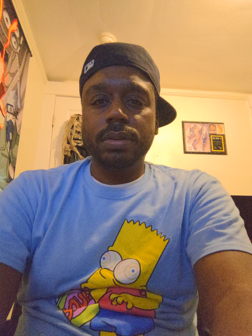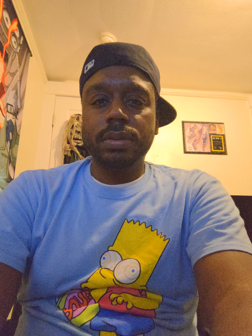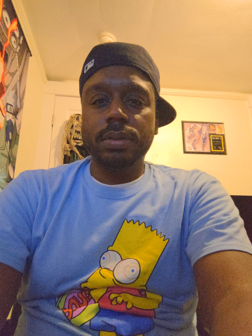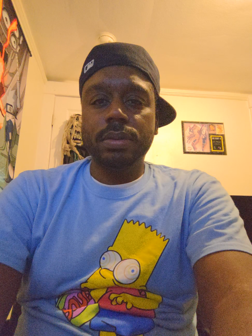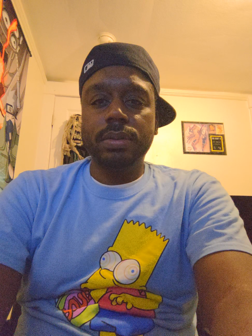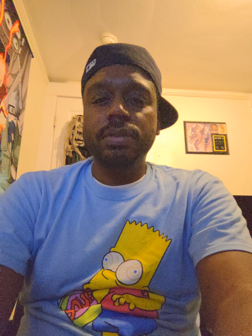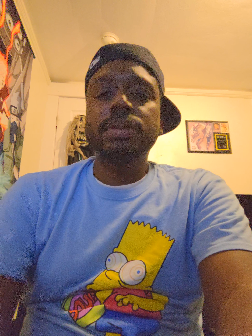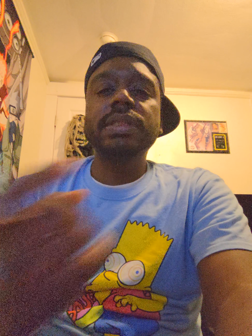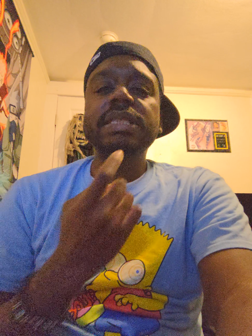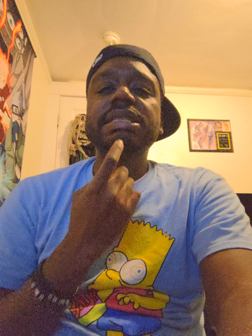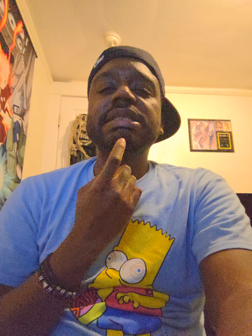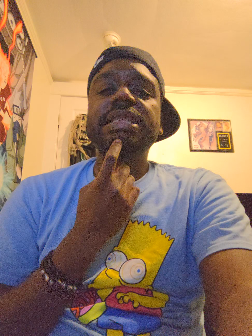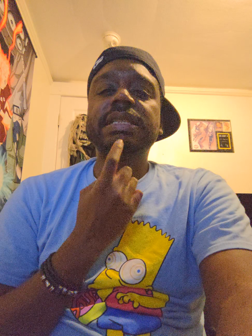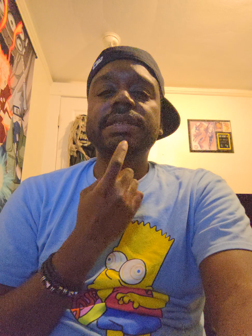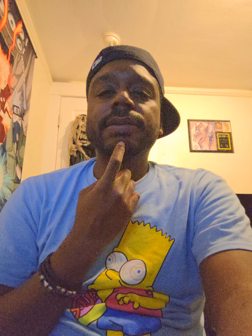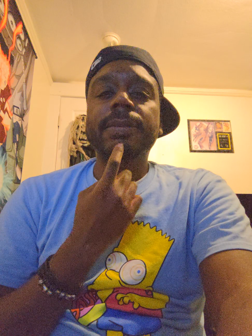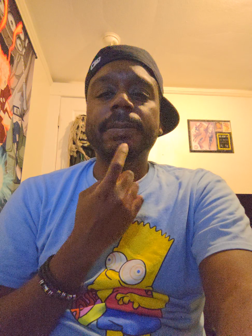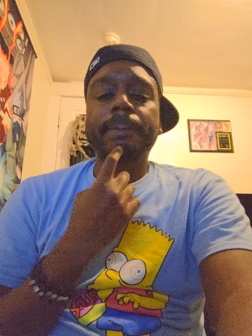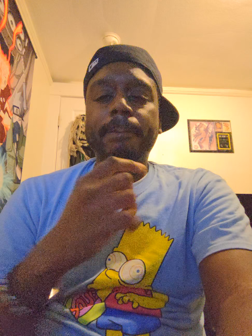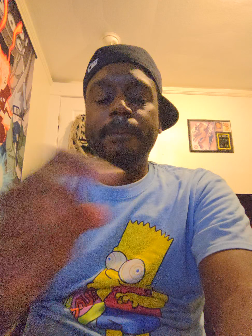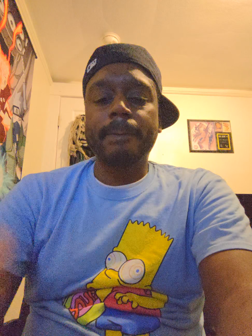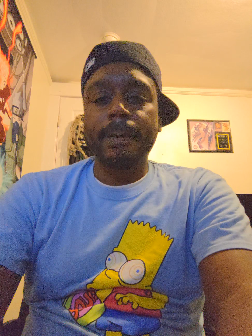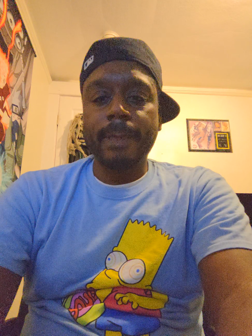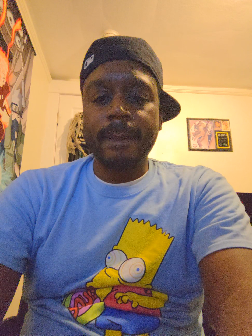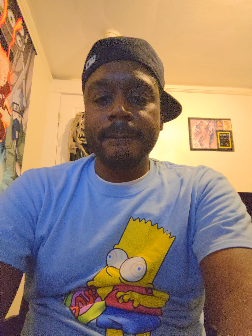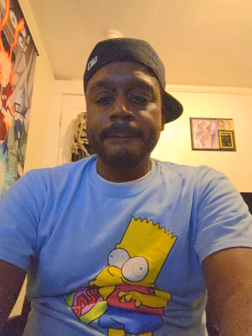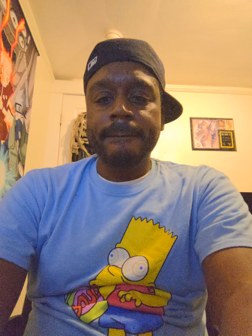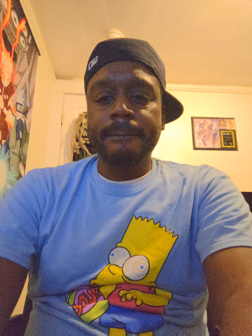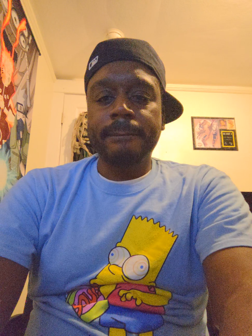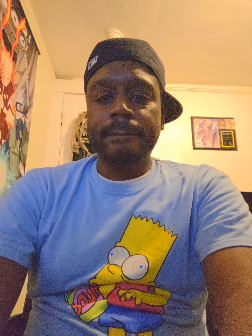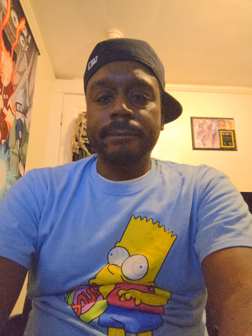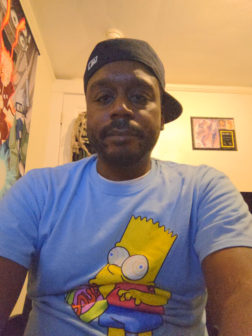chin